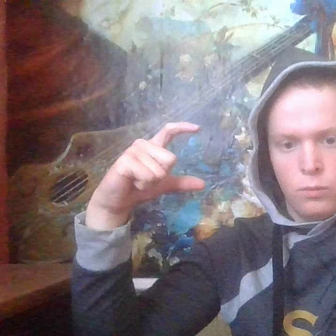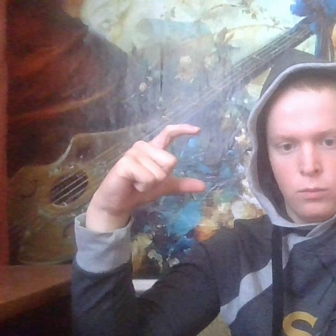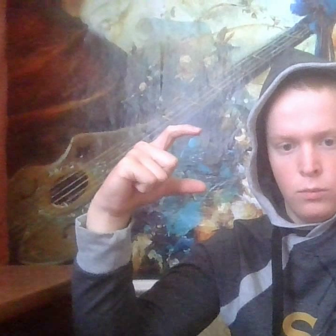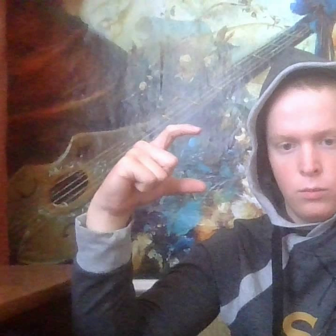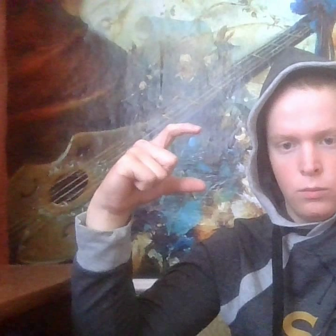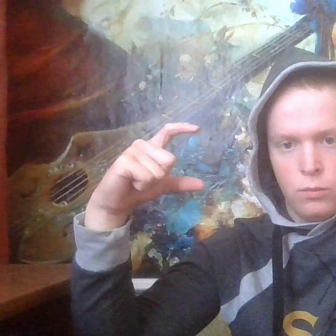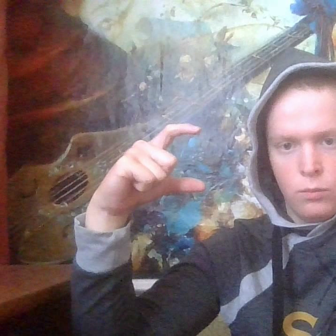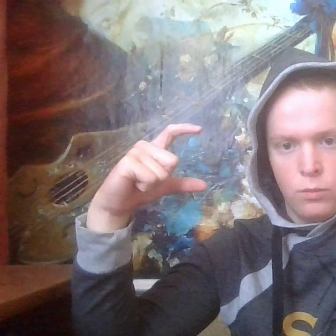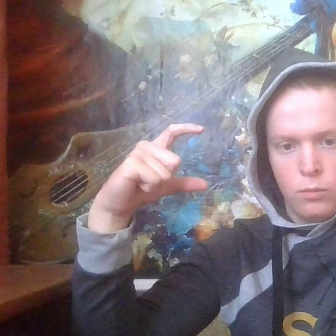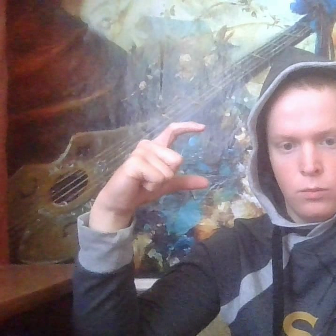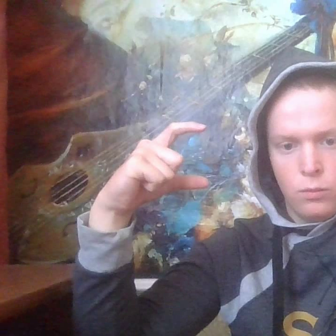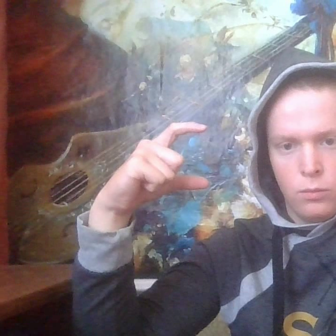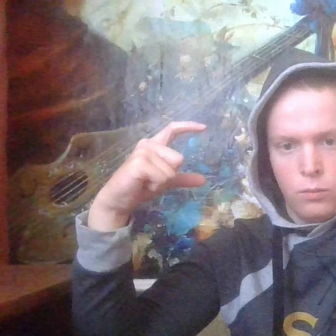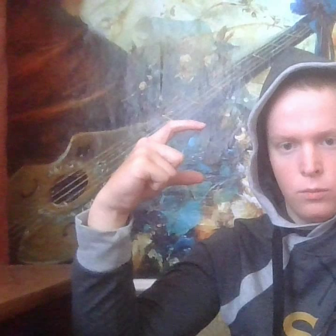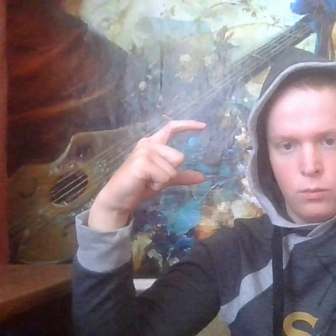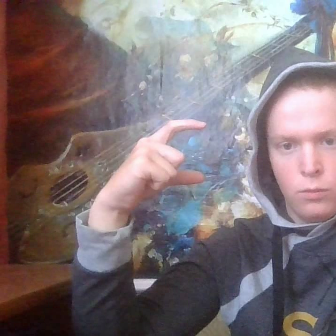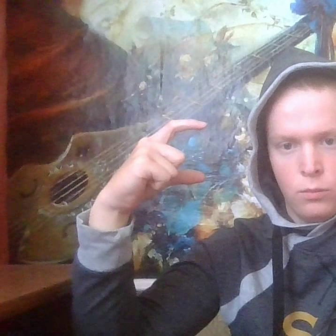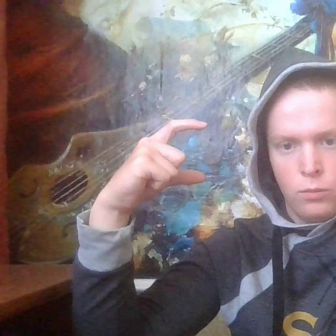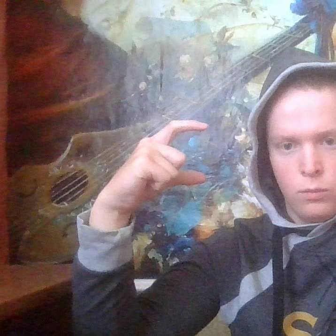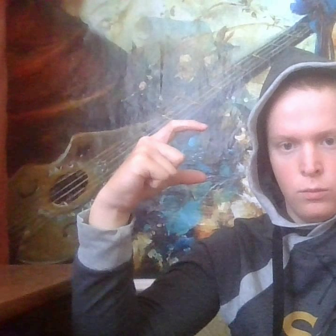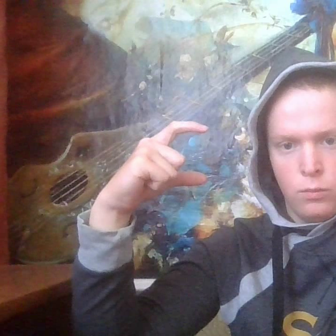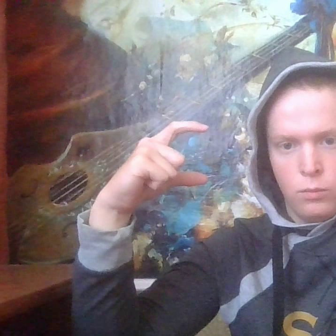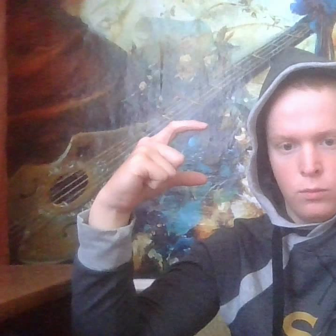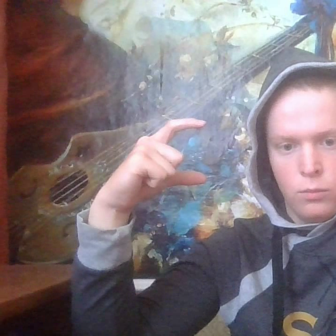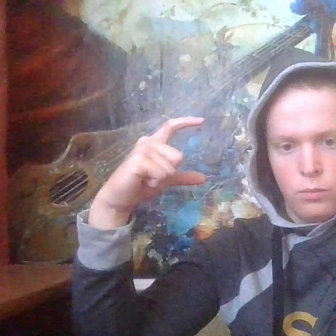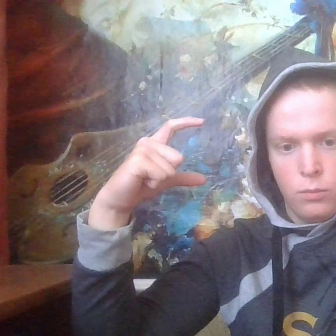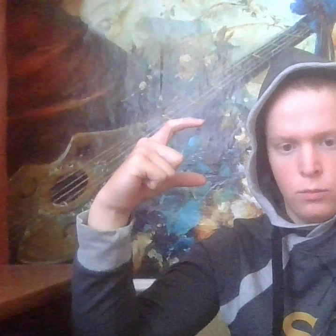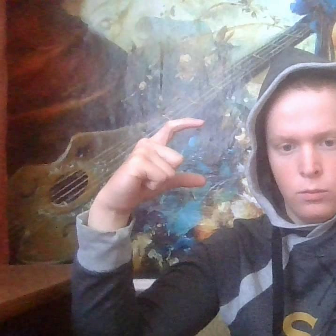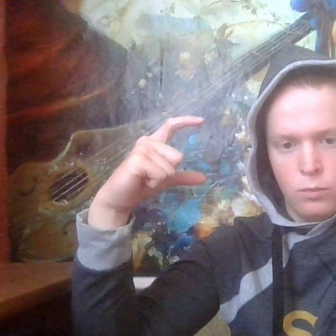Є